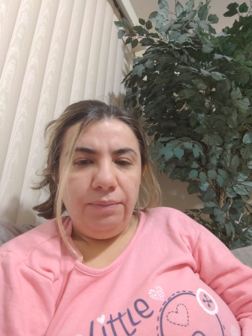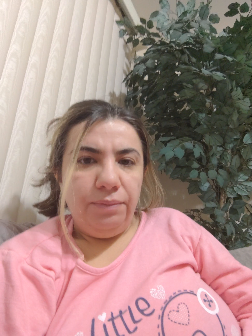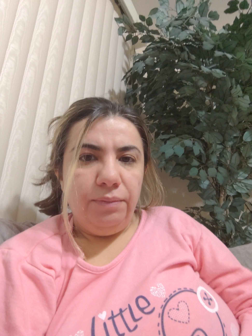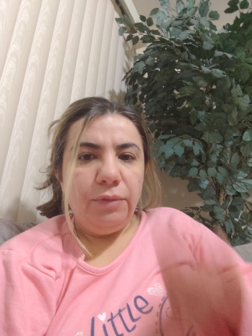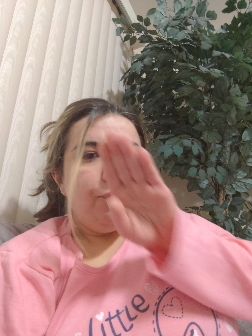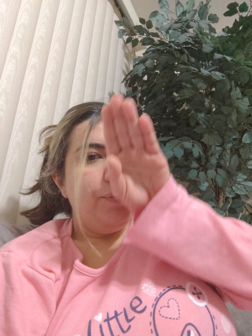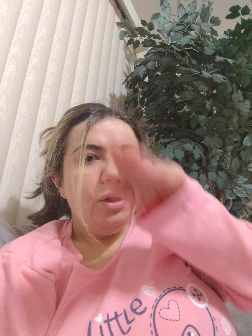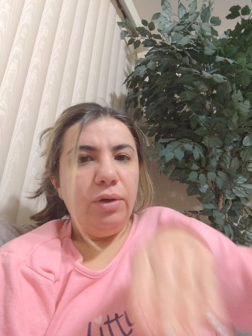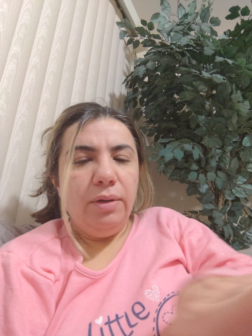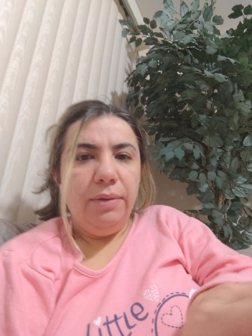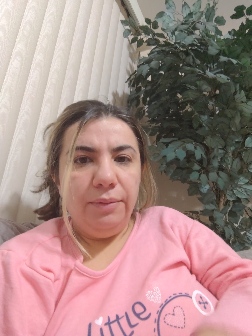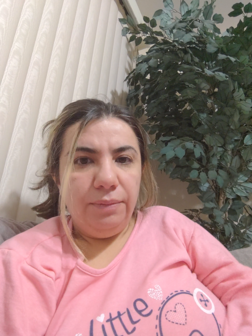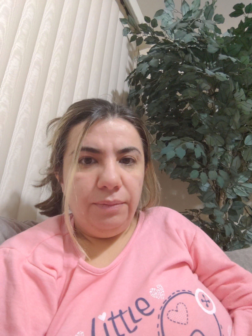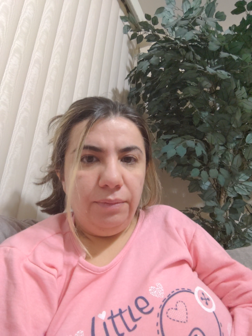elephant